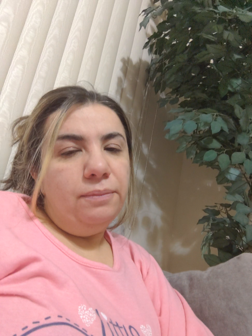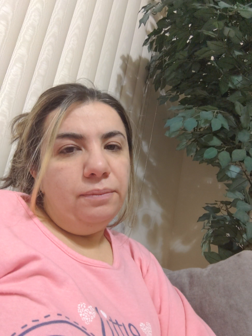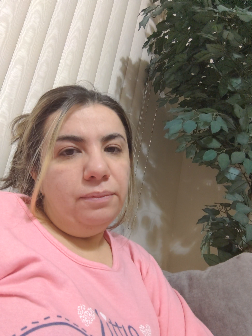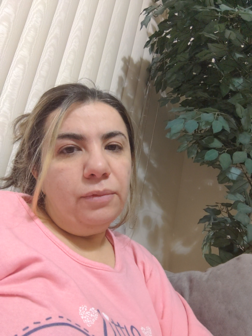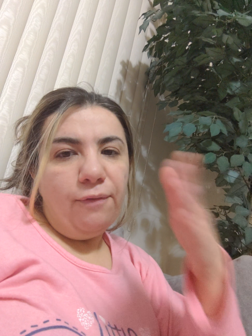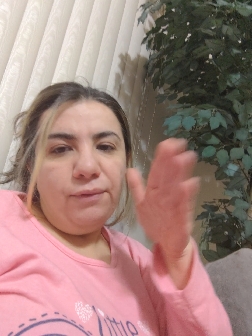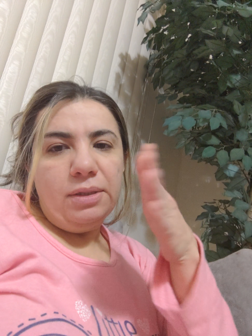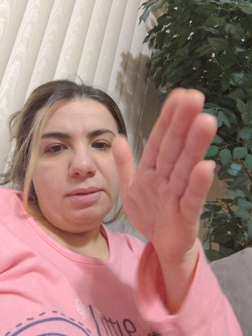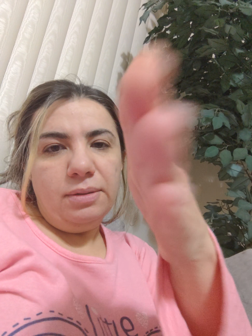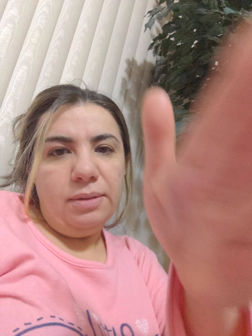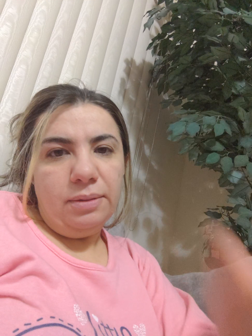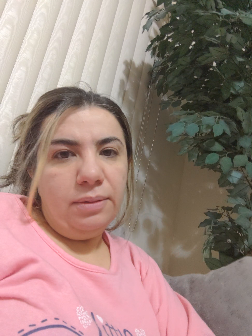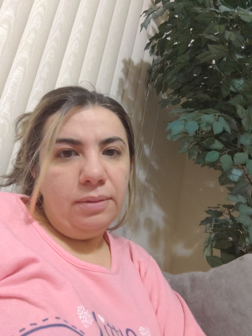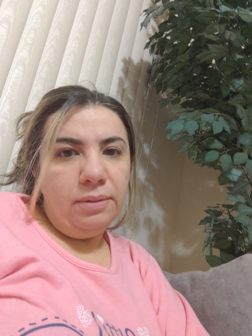fish